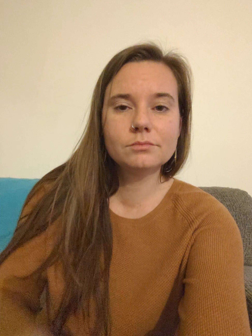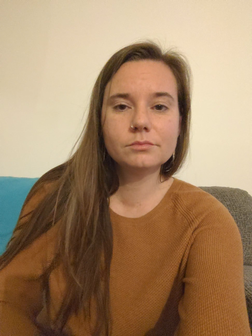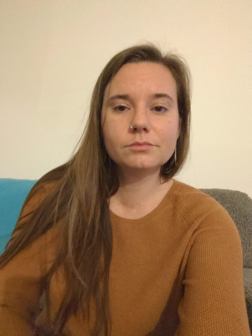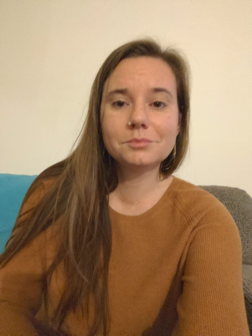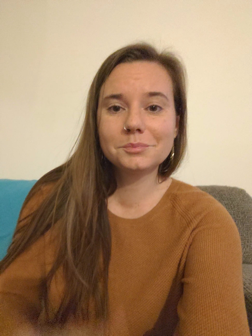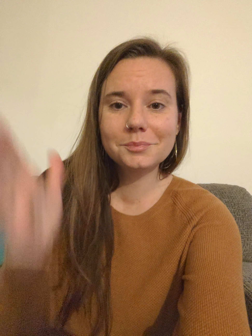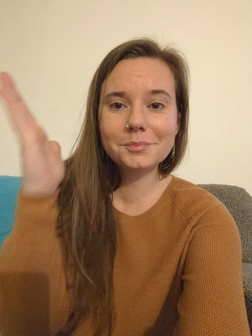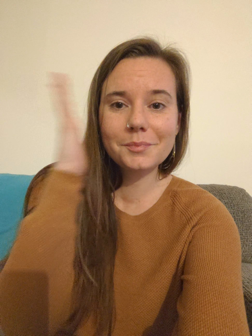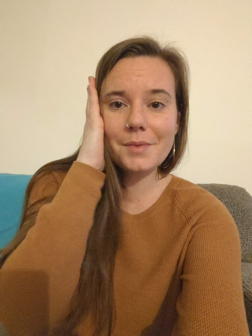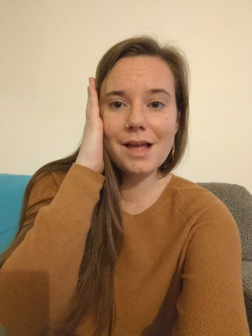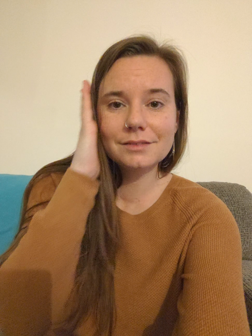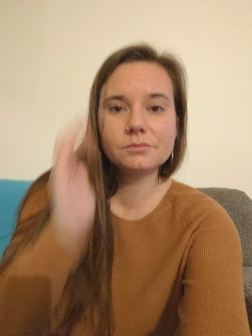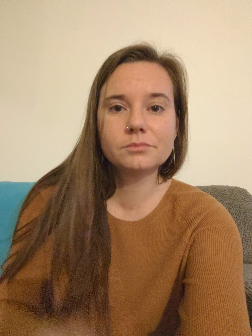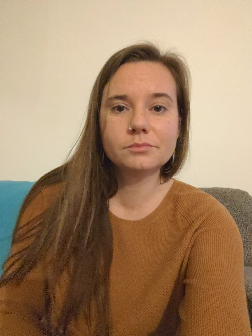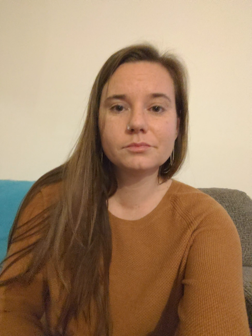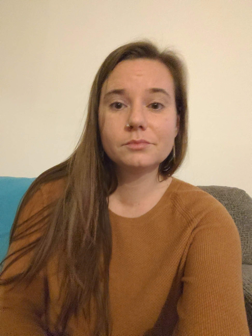bed